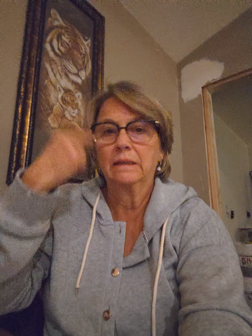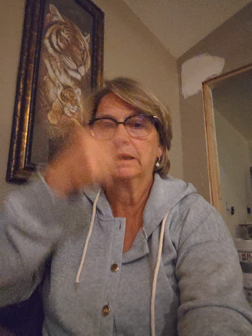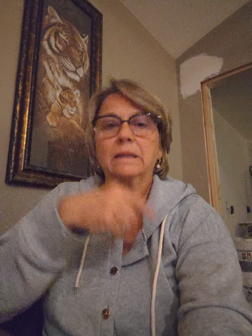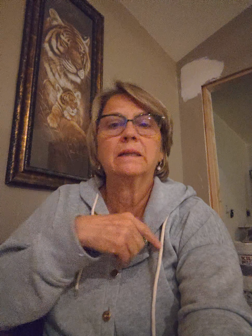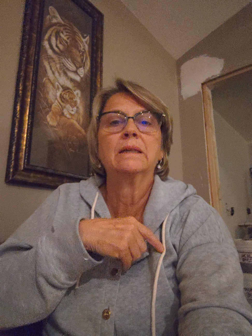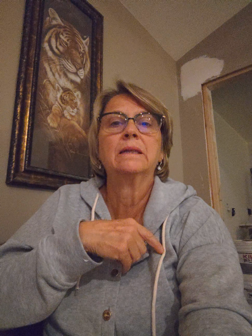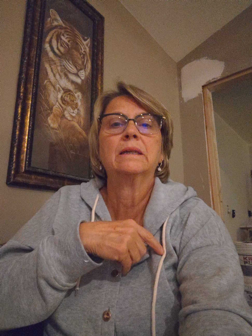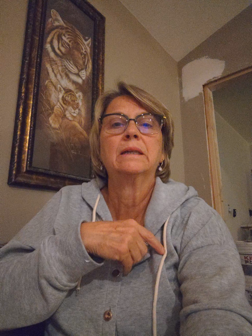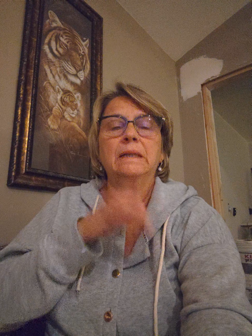face